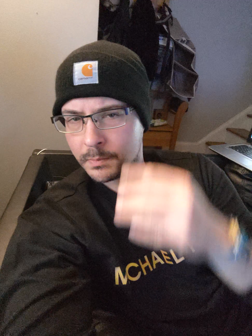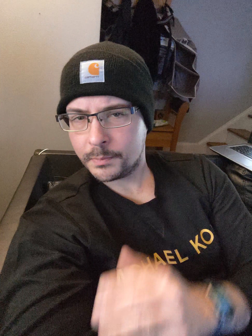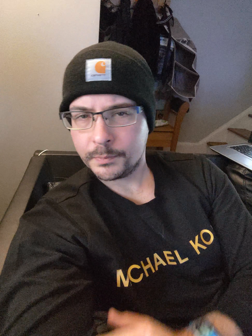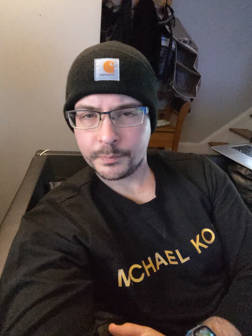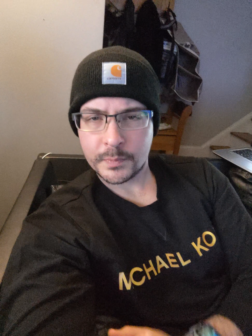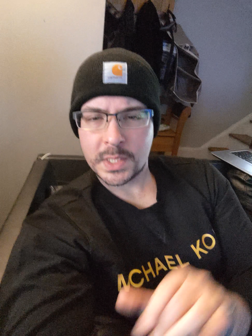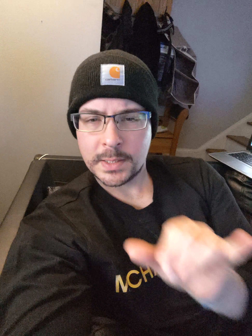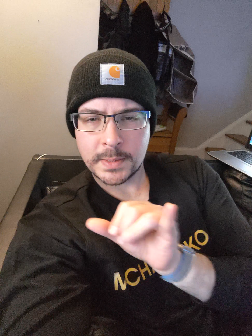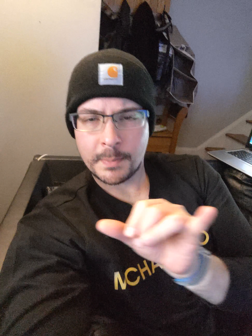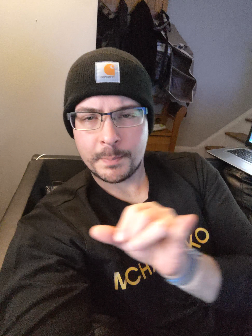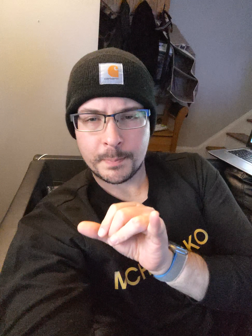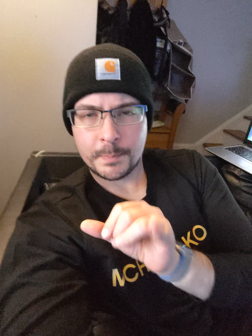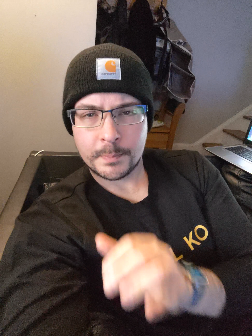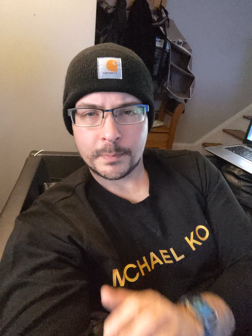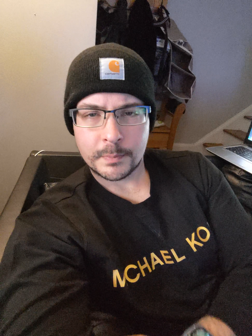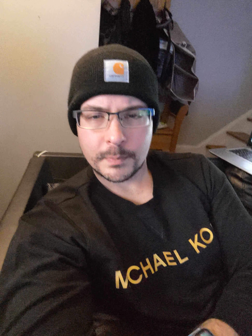same